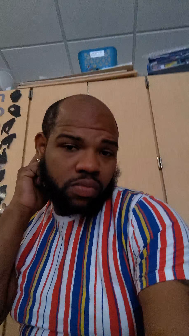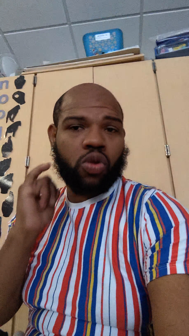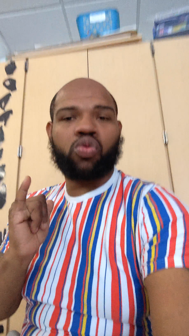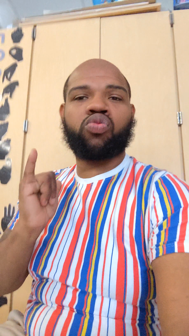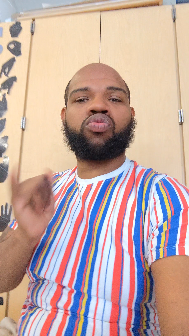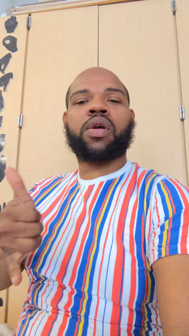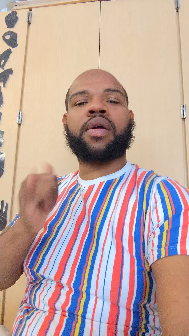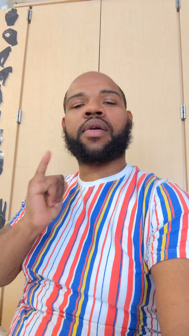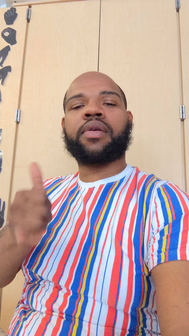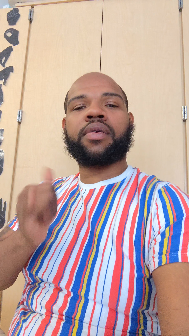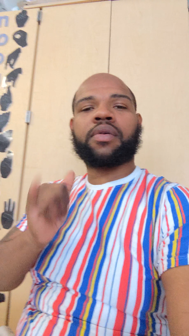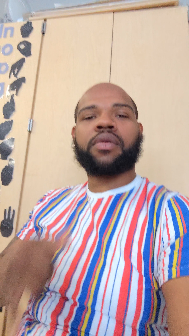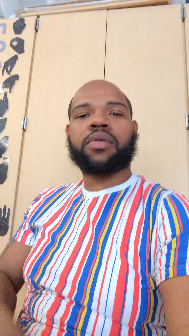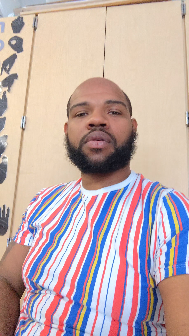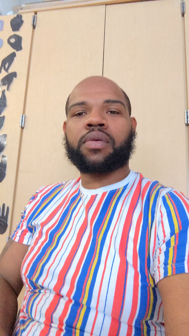rocking chair